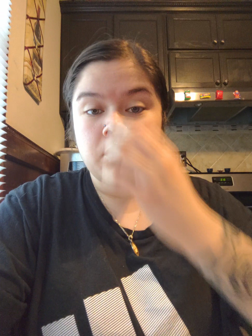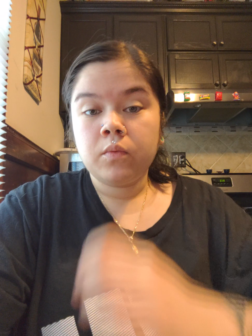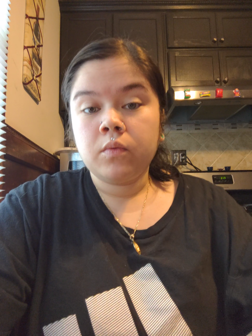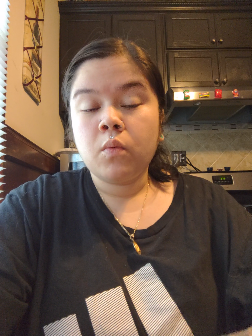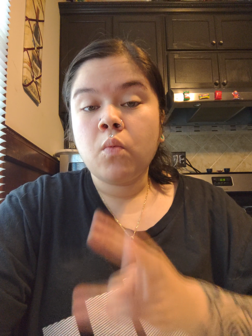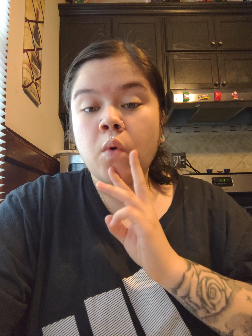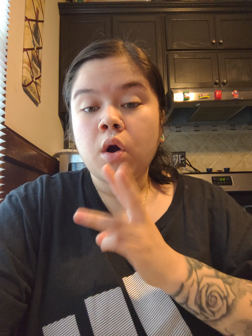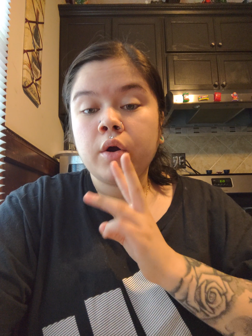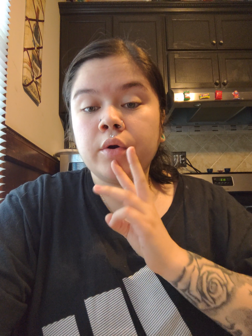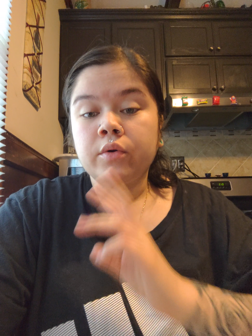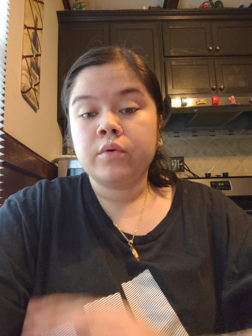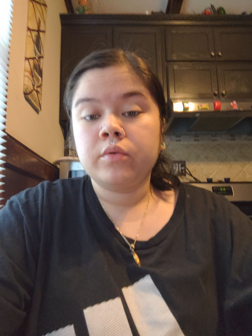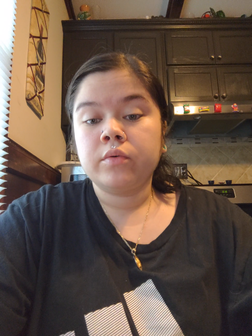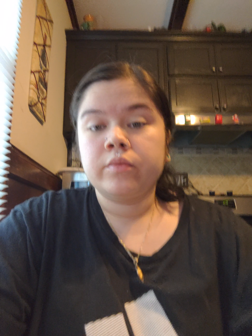water